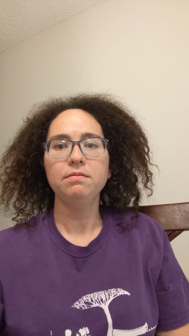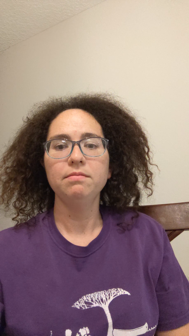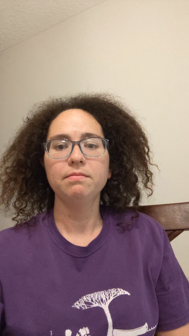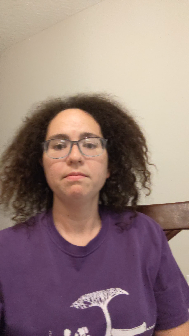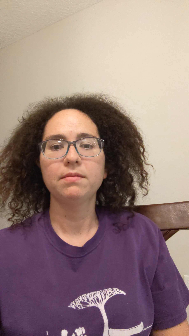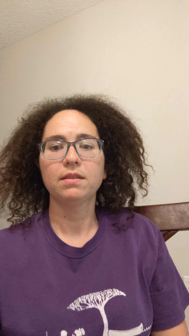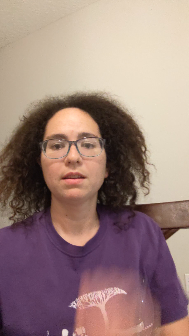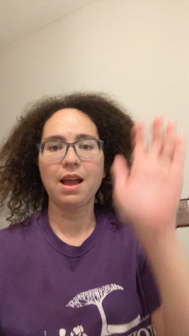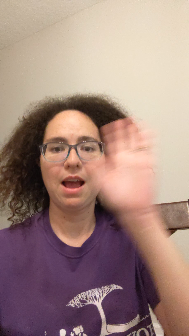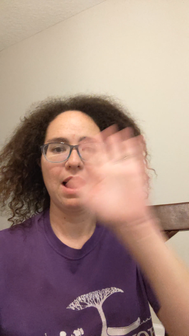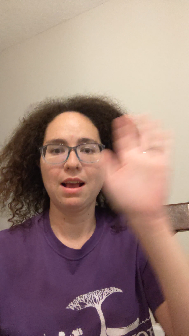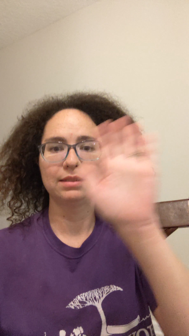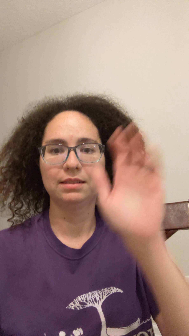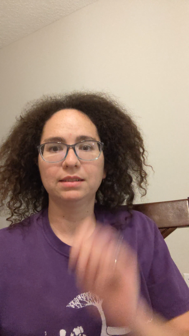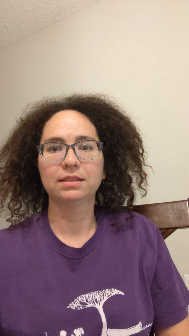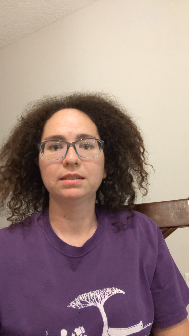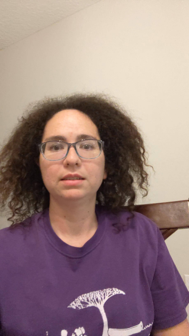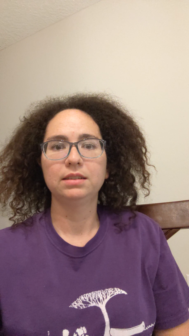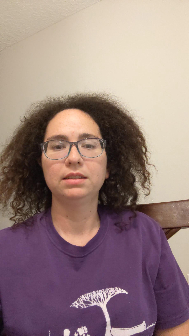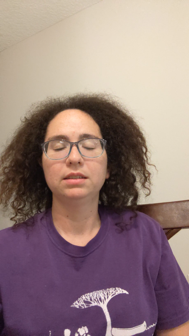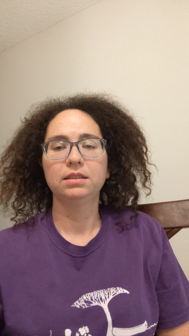hi